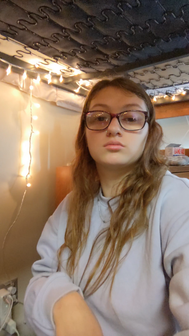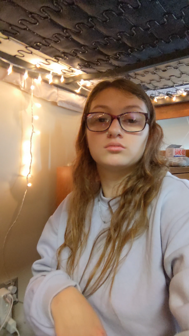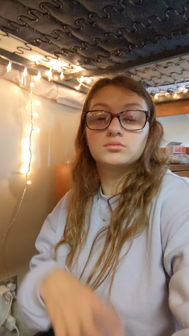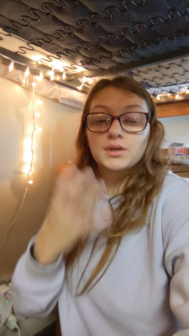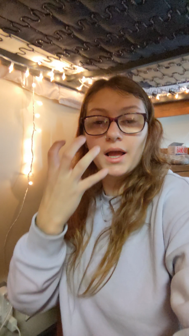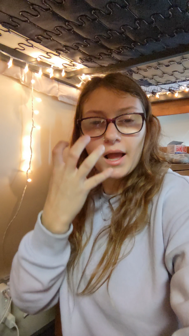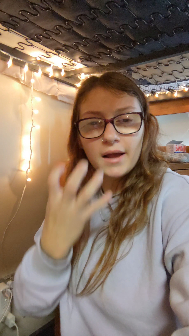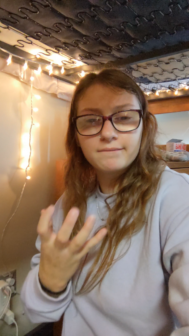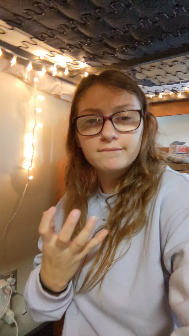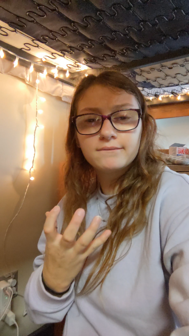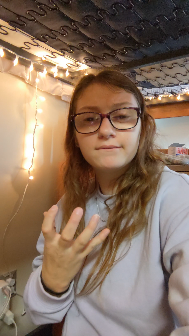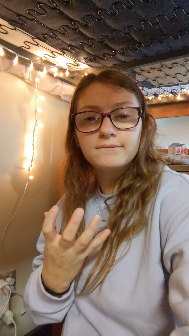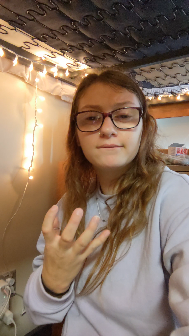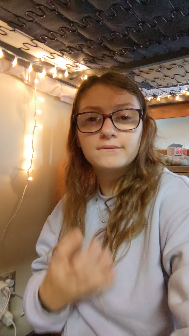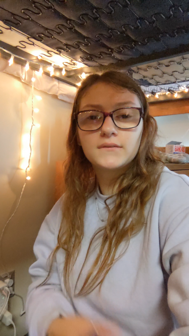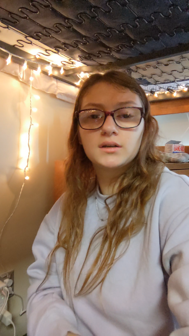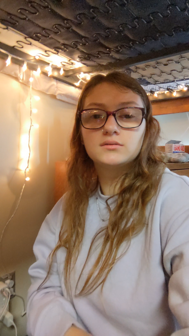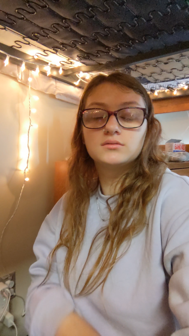heavy